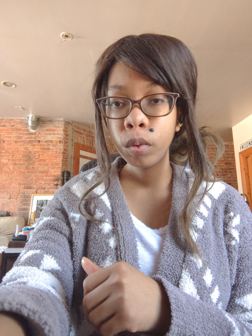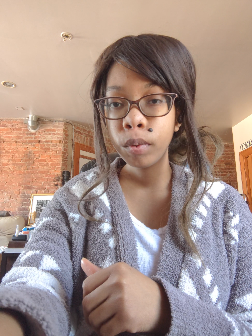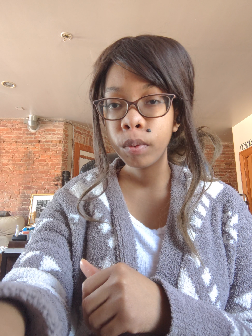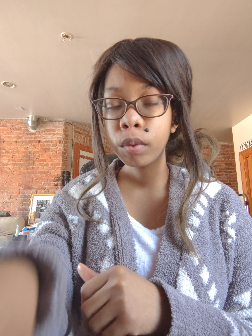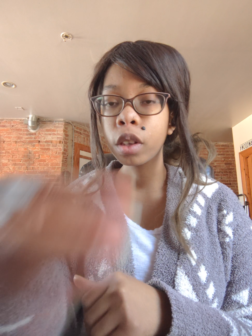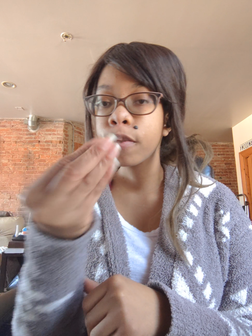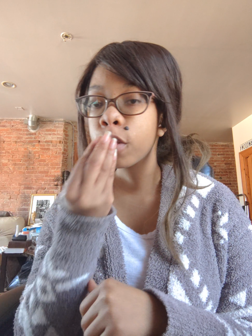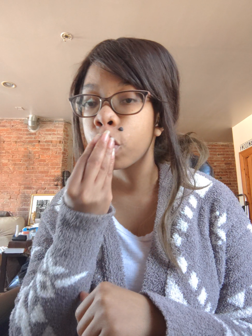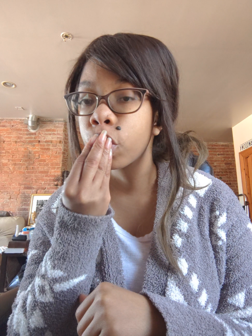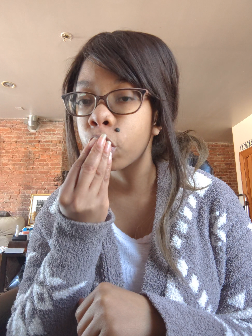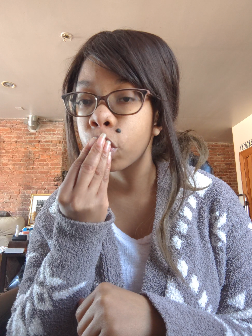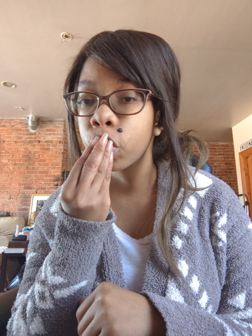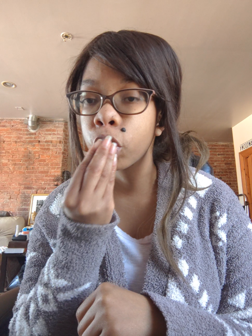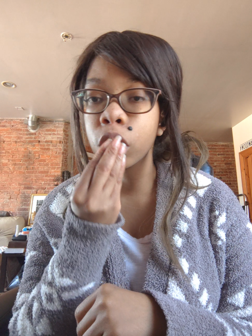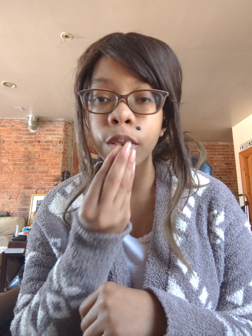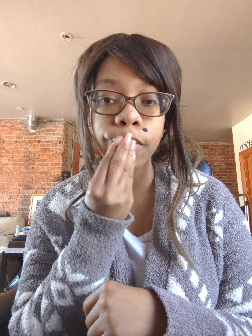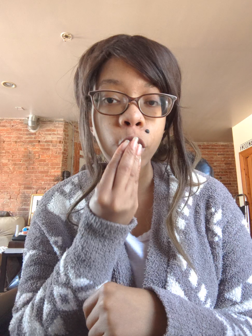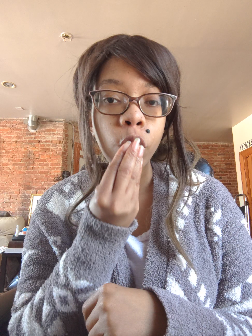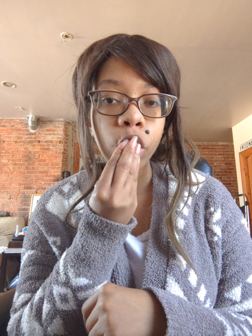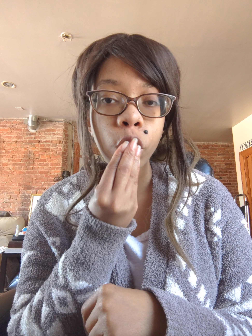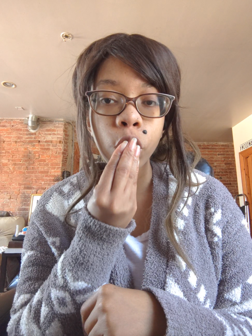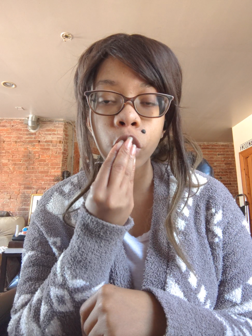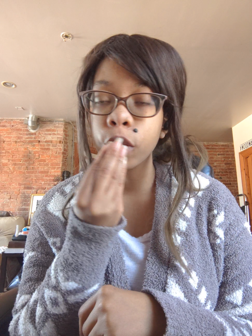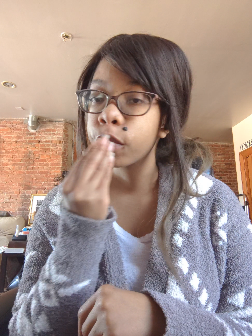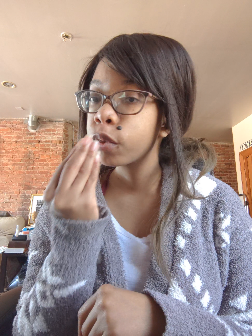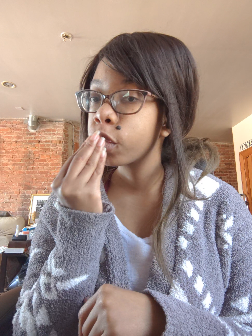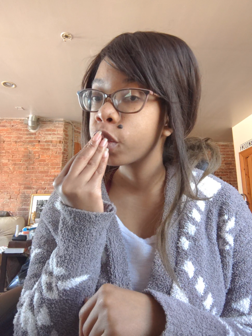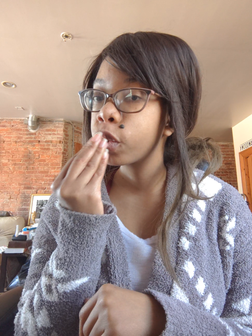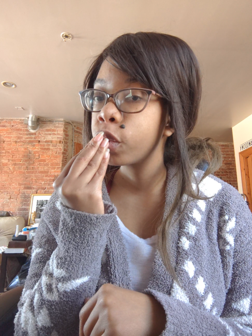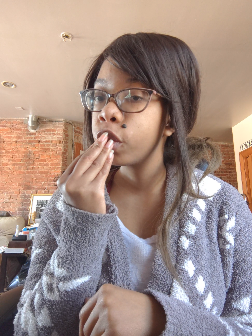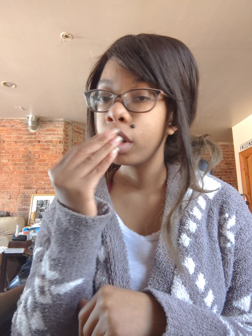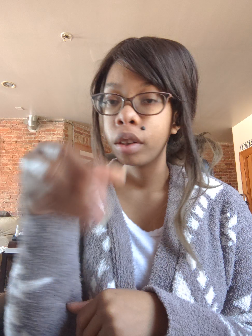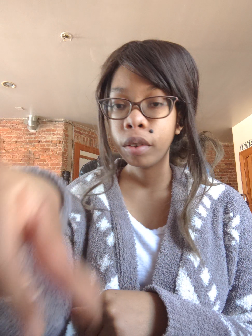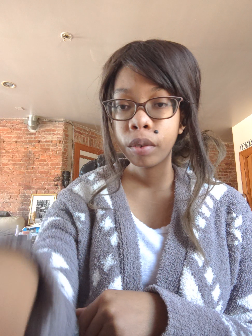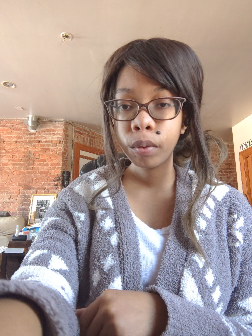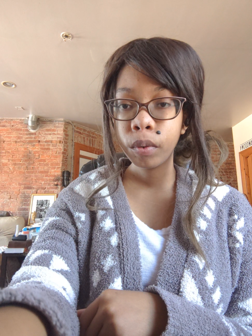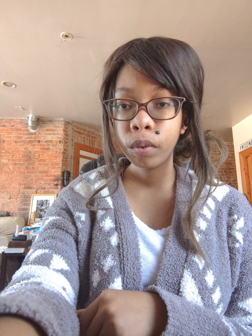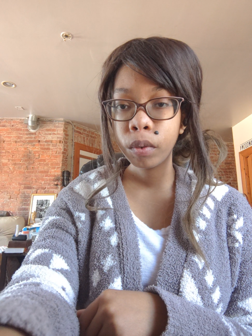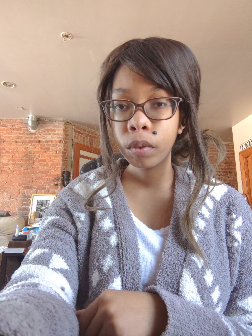food